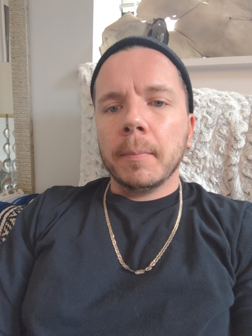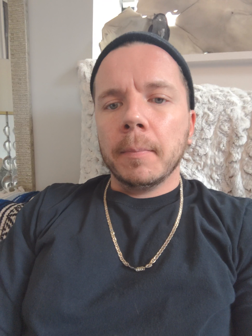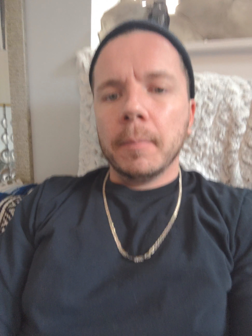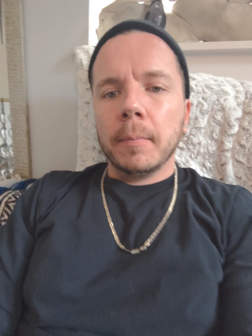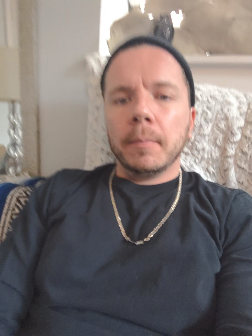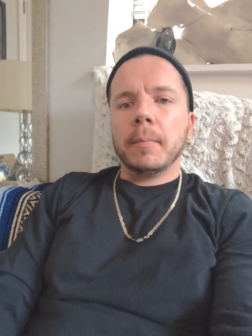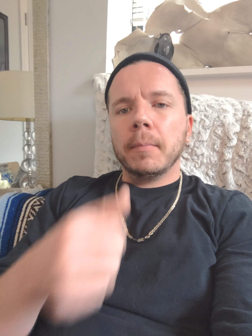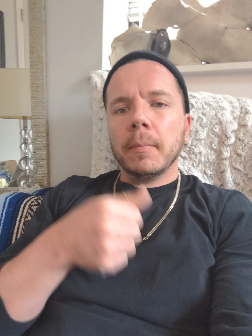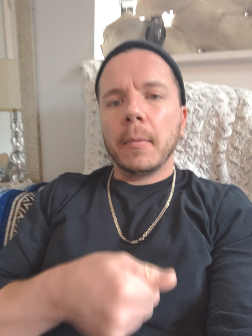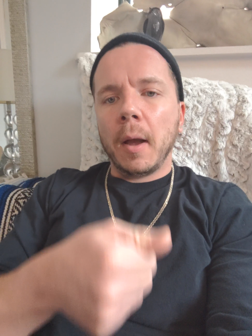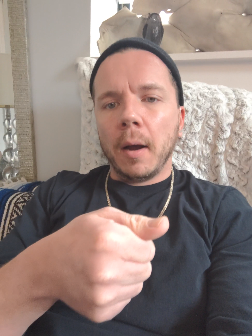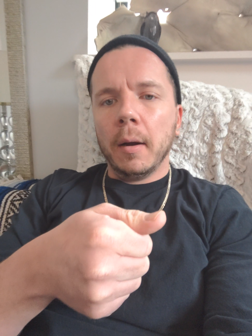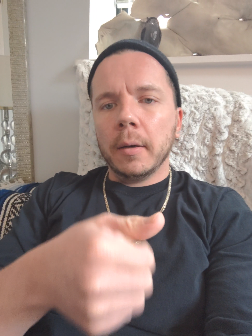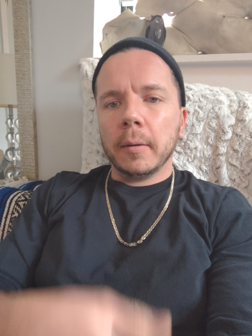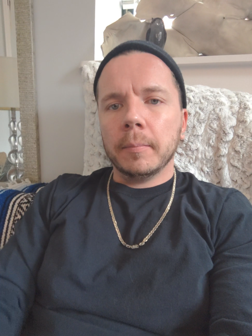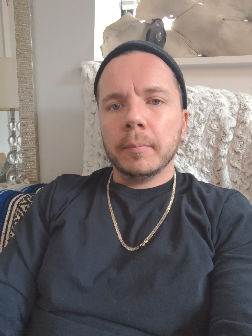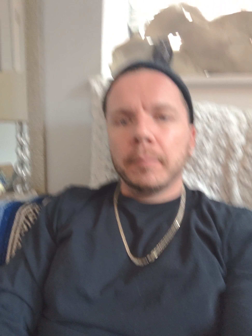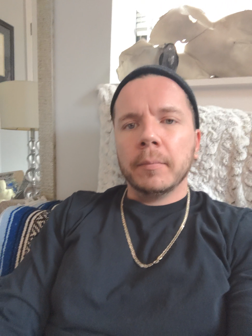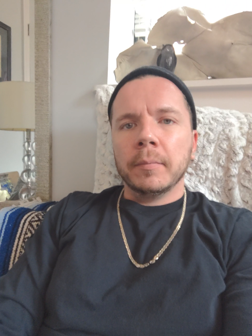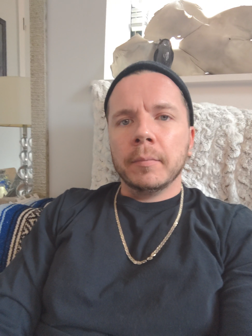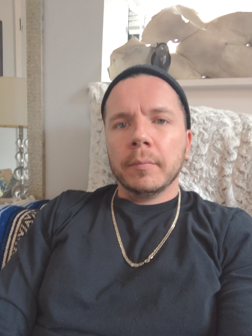hide